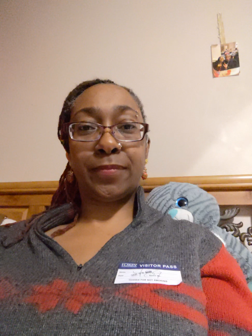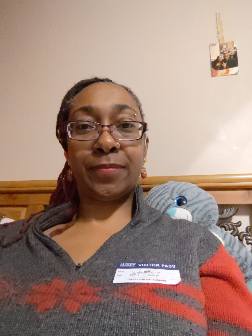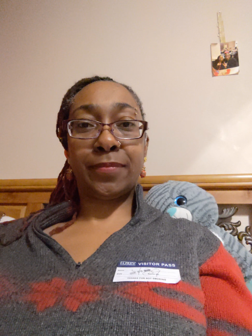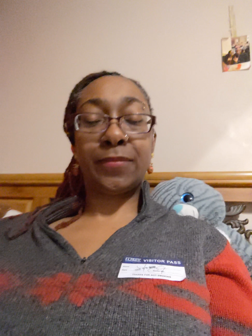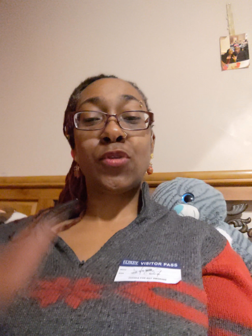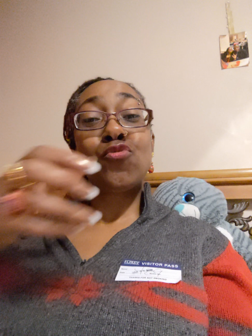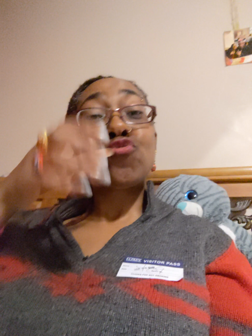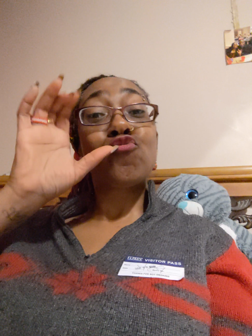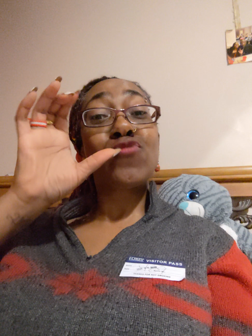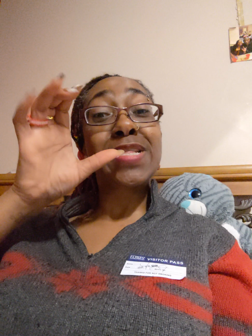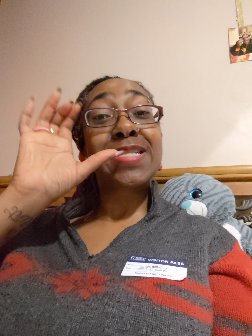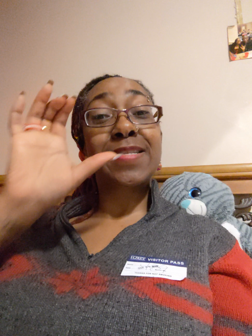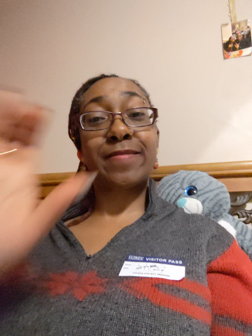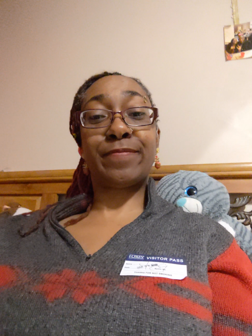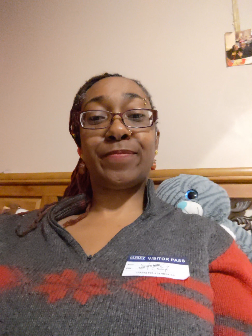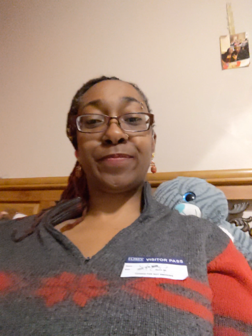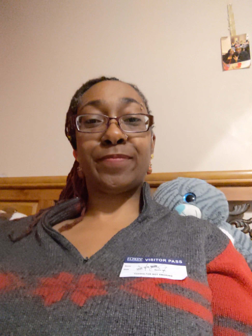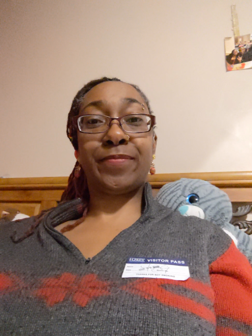drink